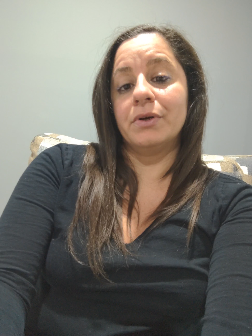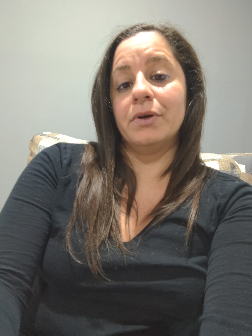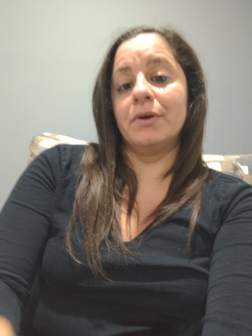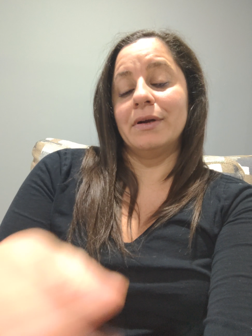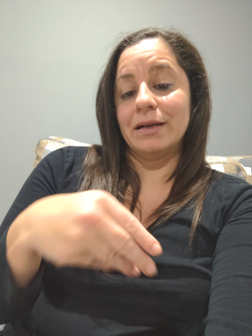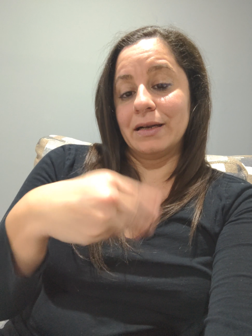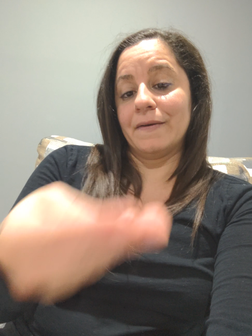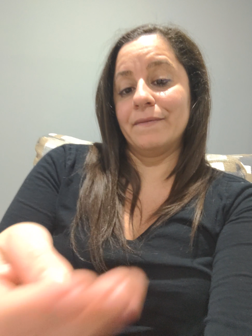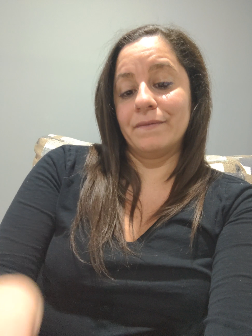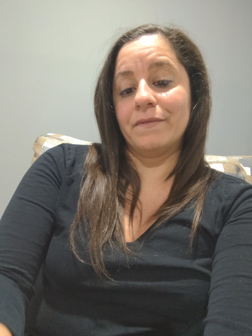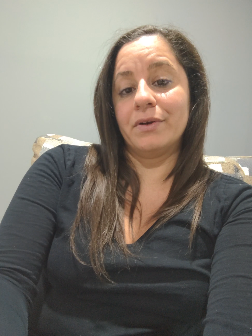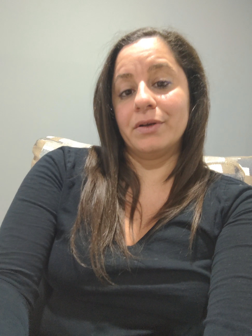give